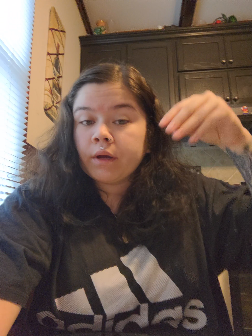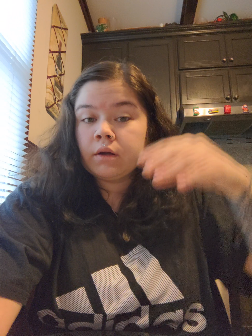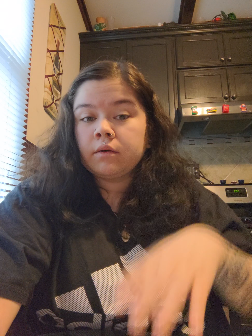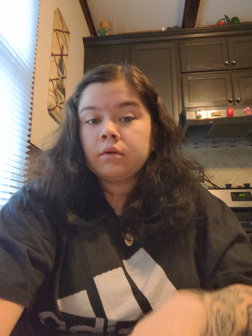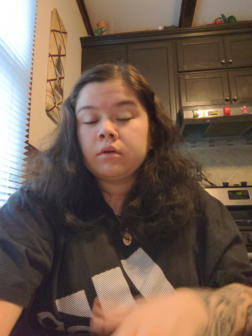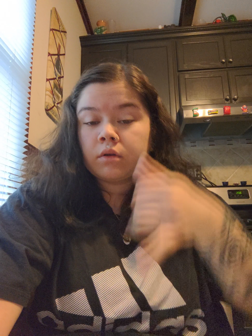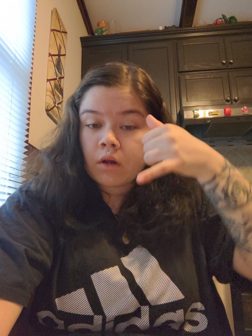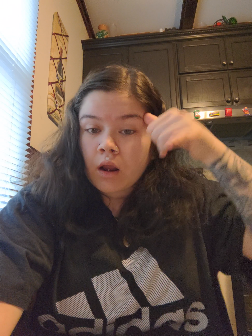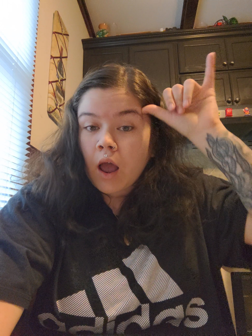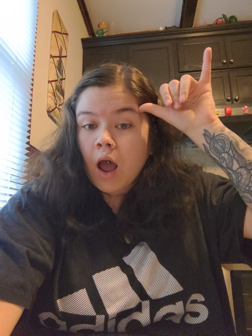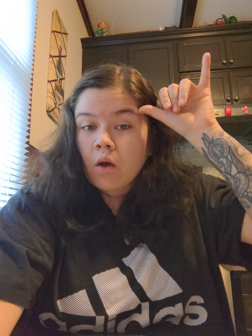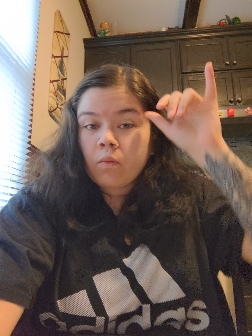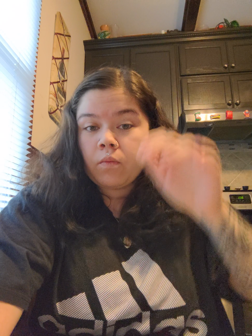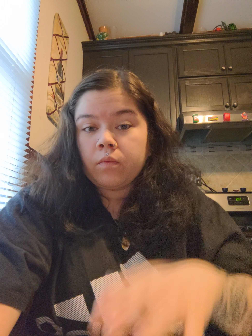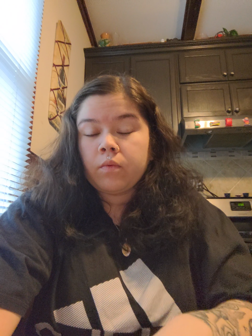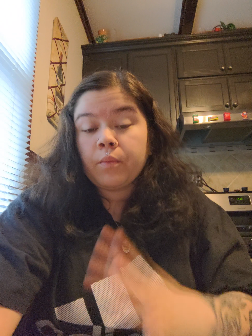cow